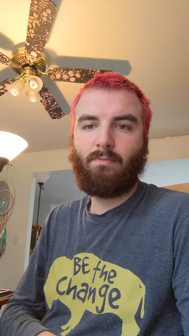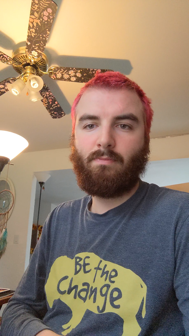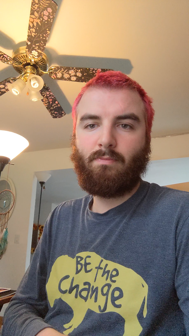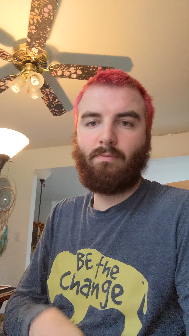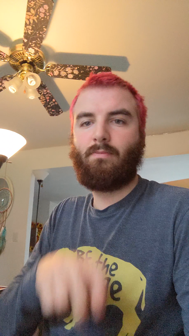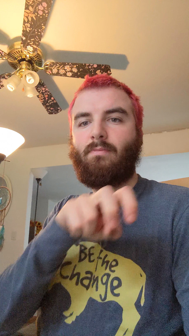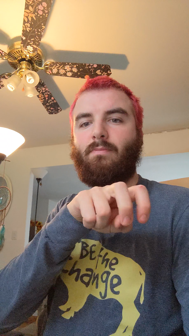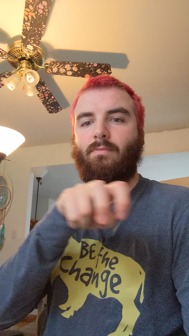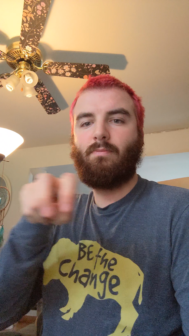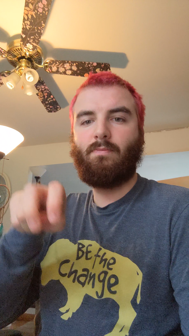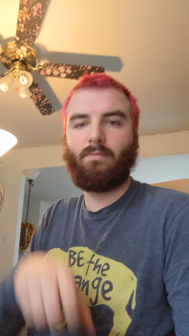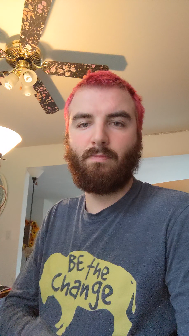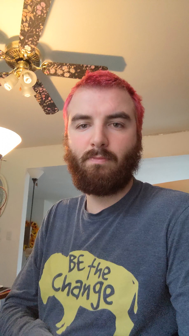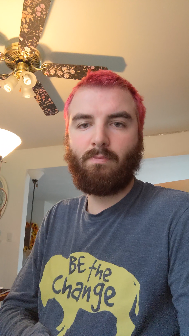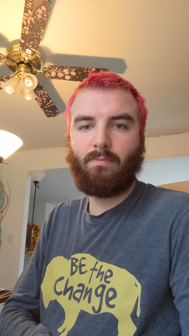porch